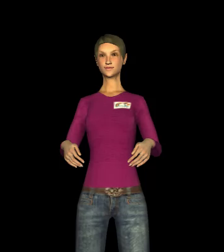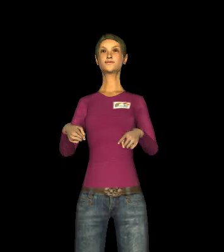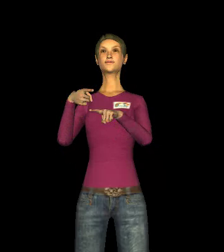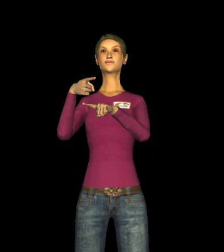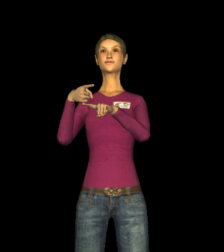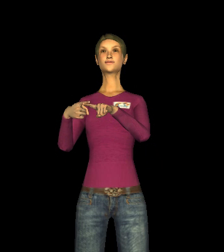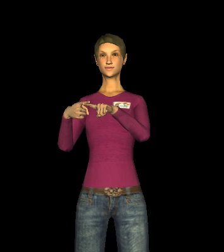نصف